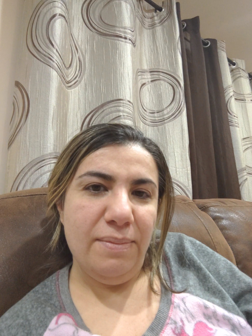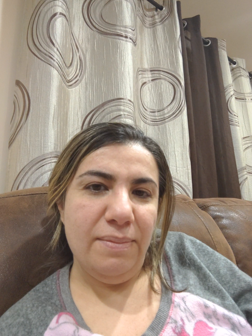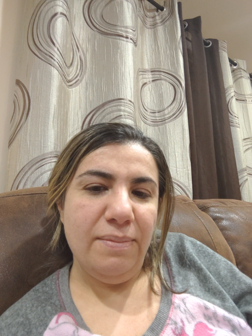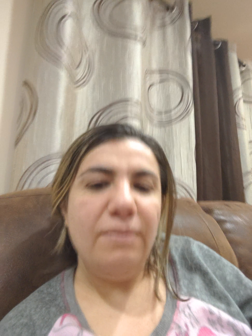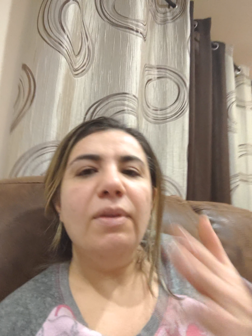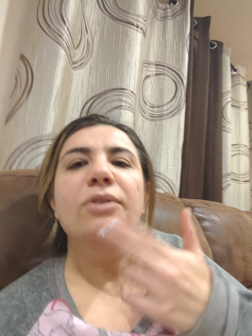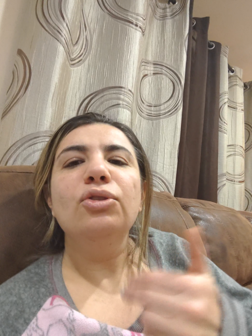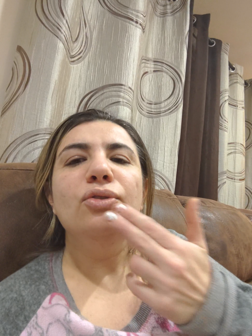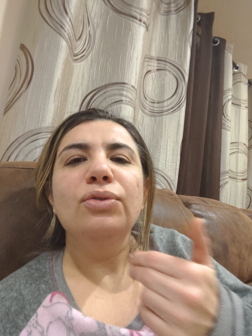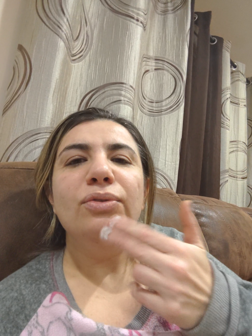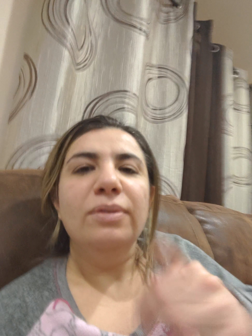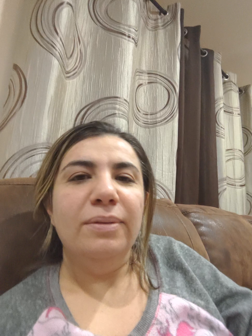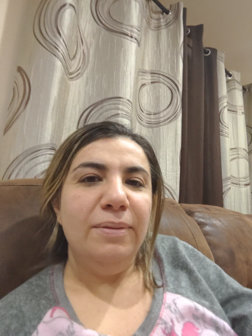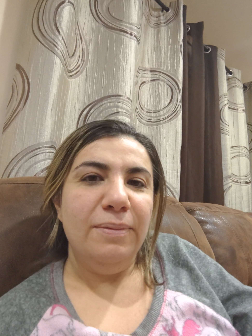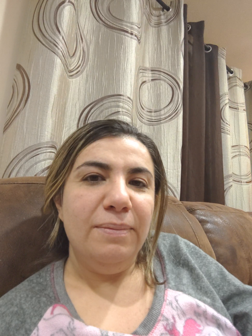cute